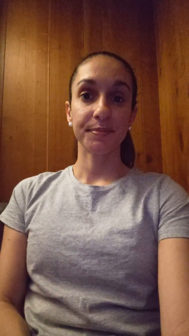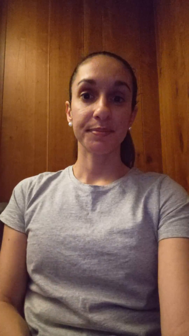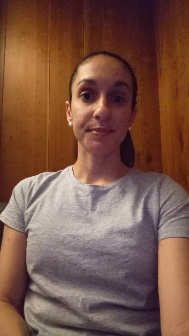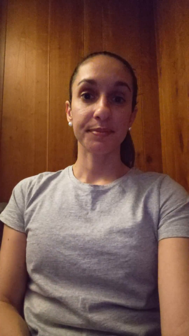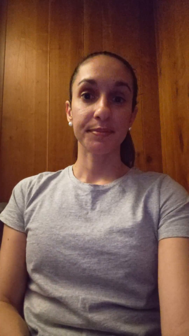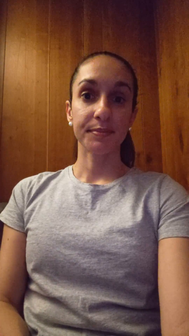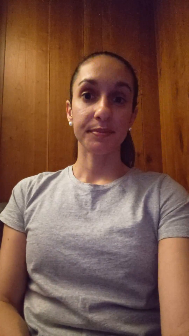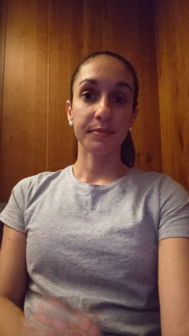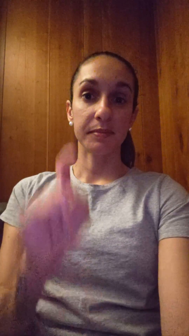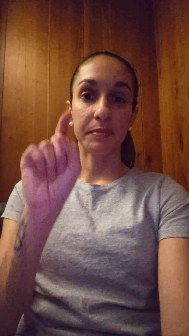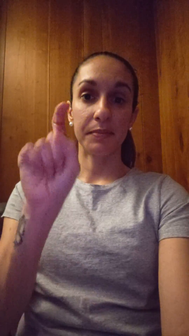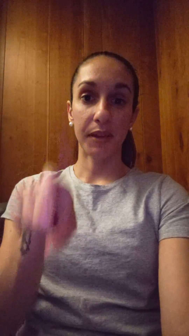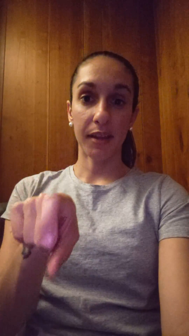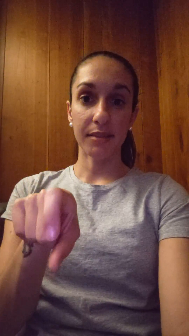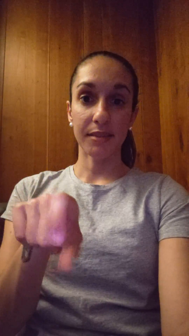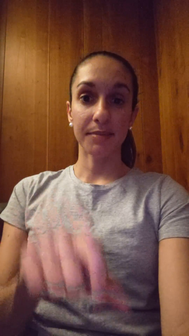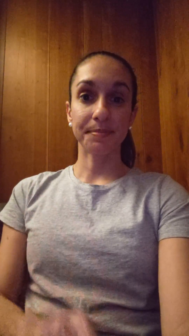must